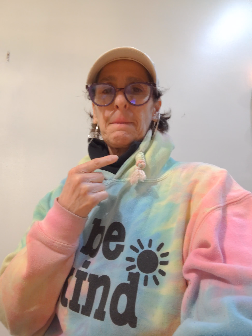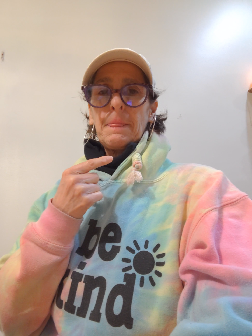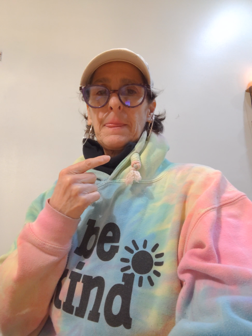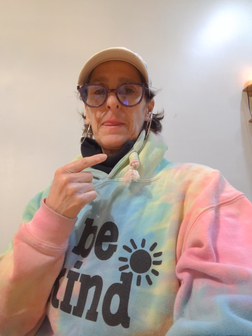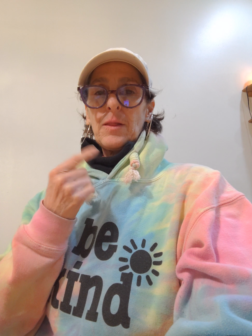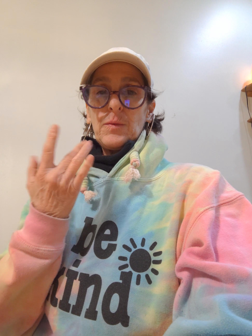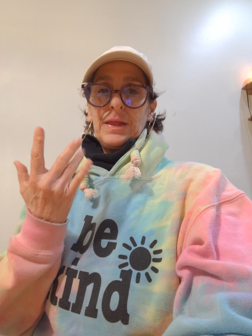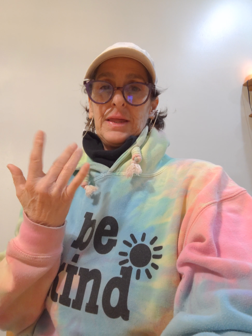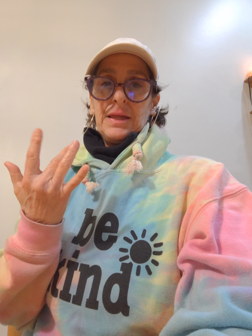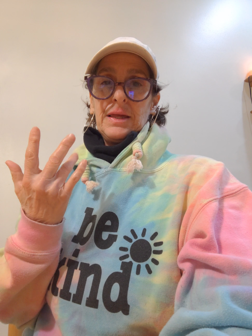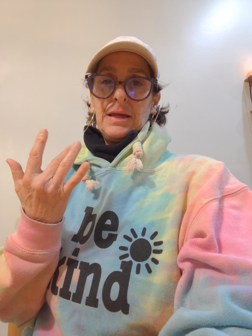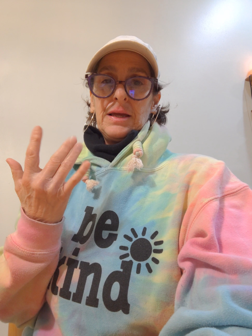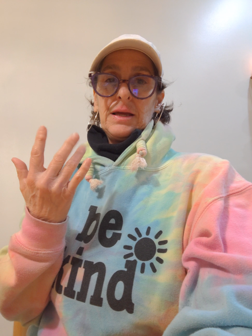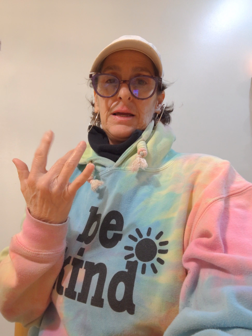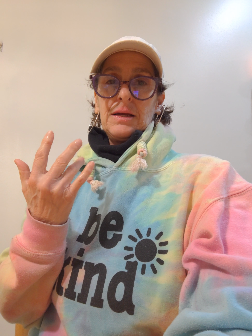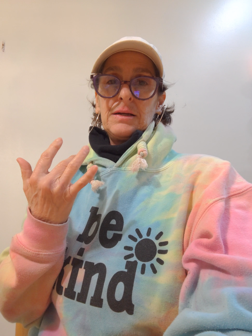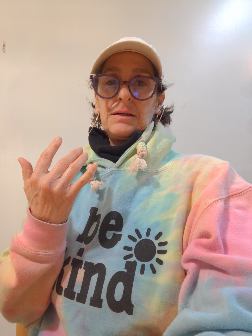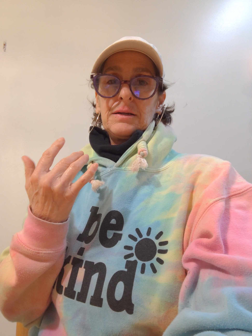wait